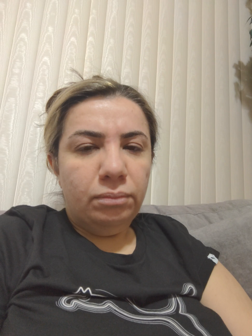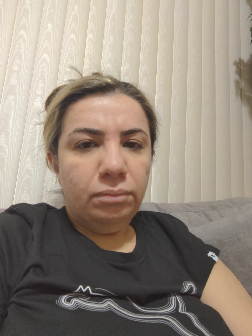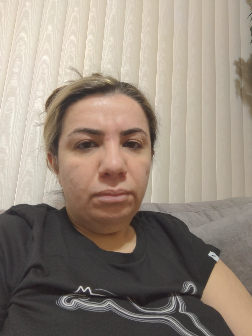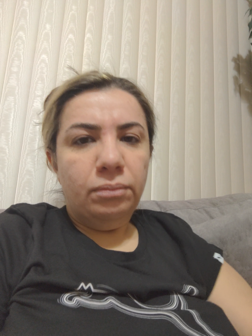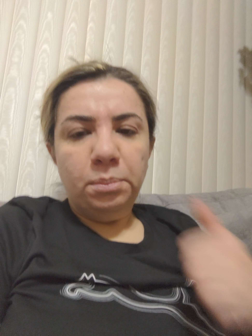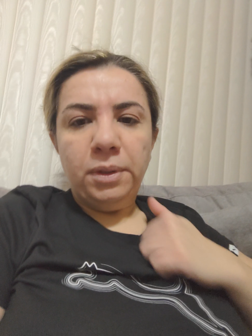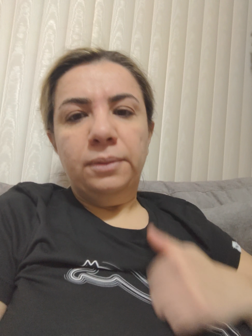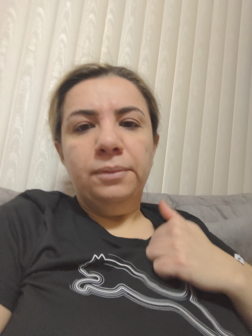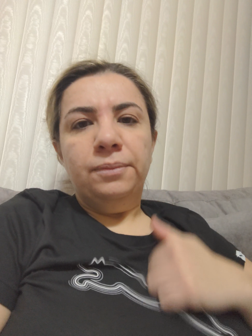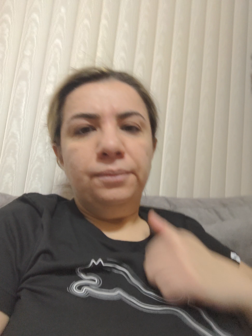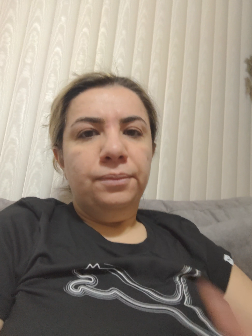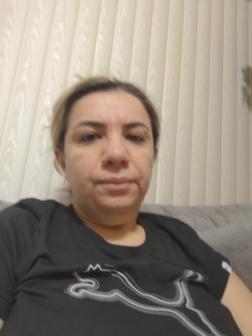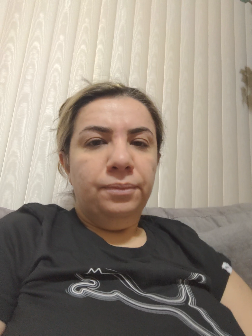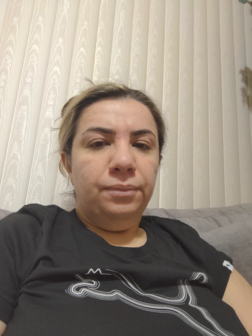bath